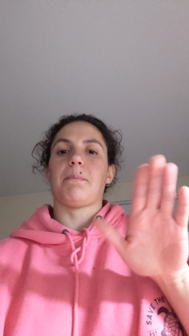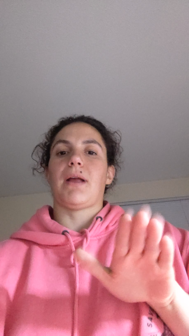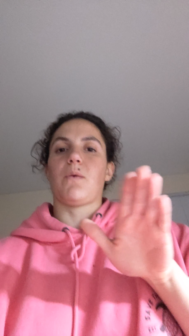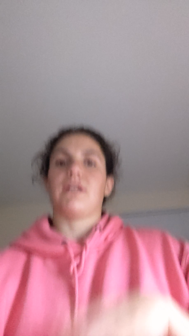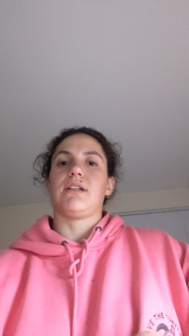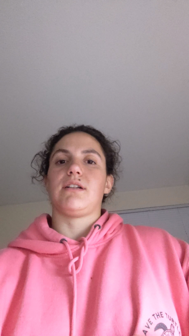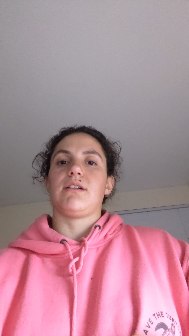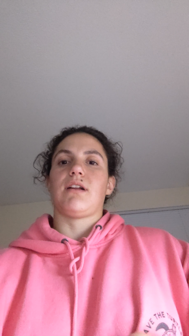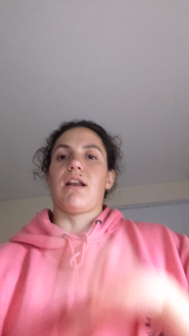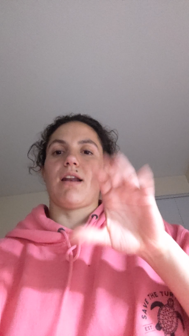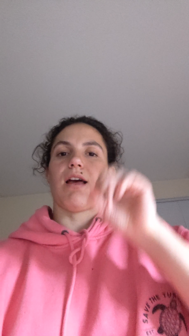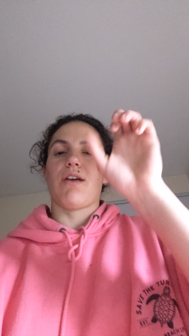ladder